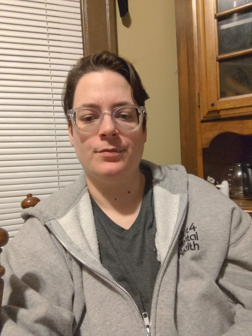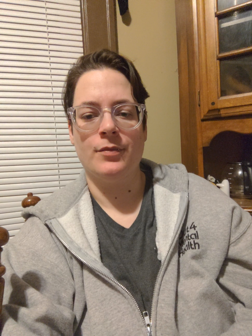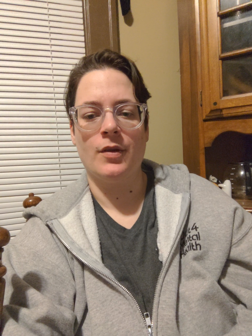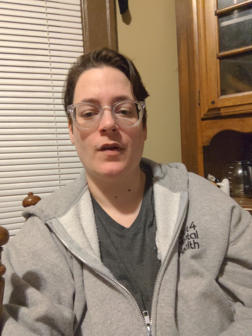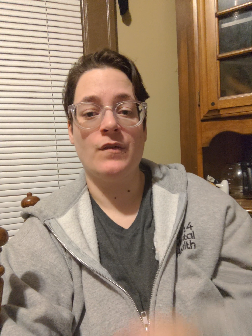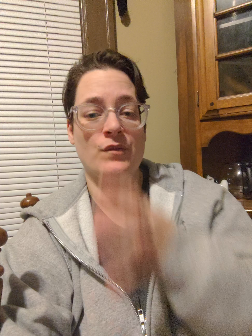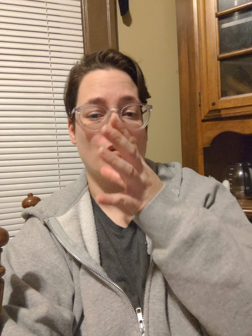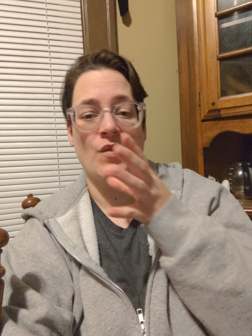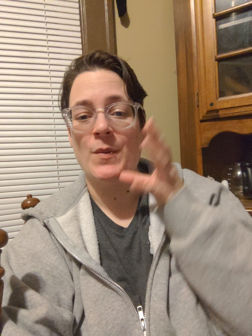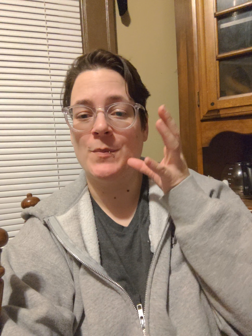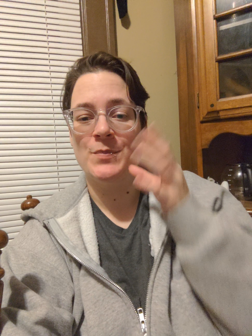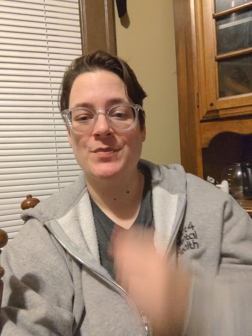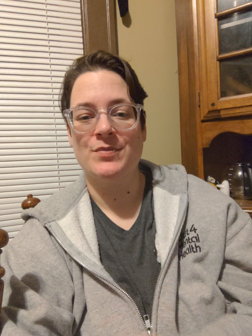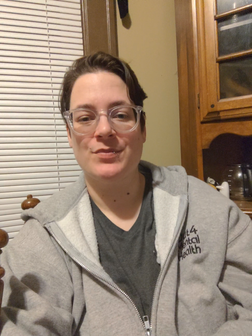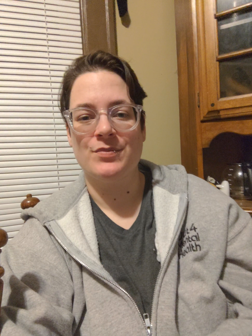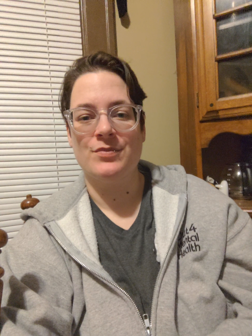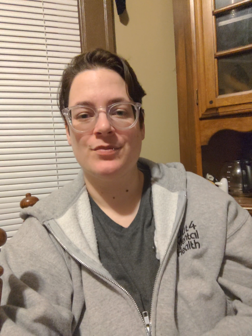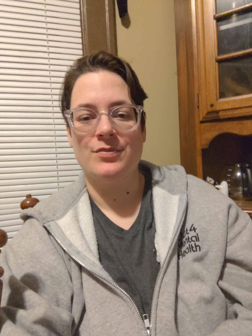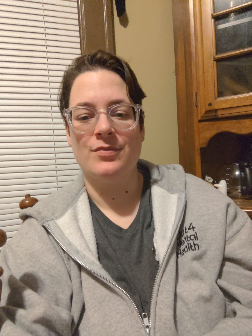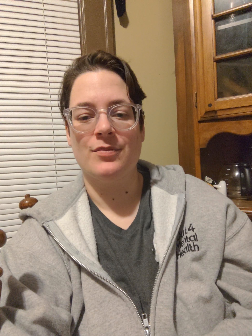farm